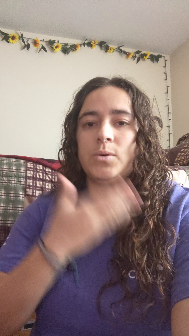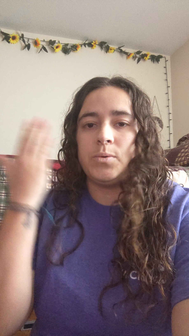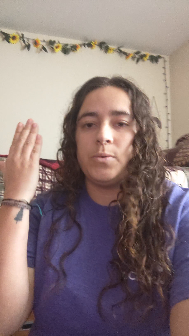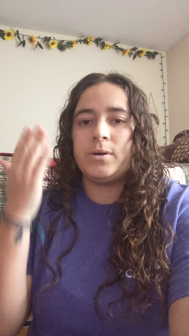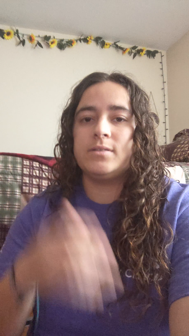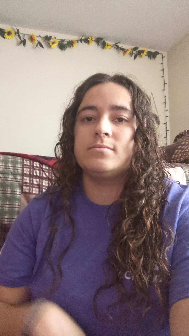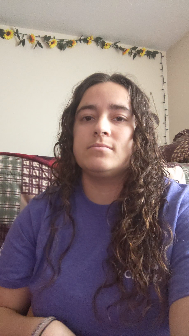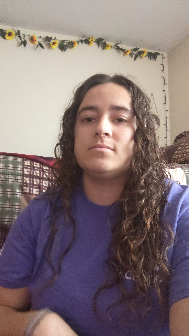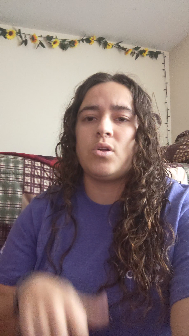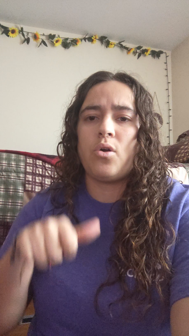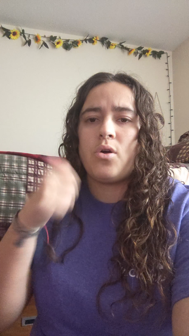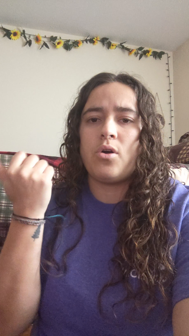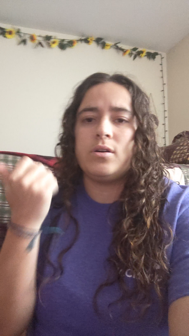other